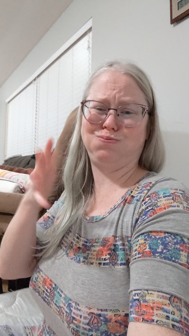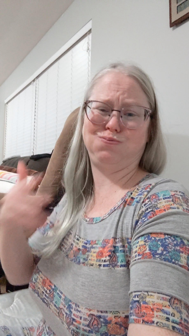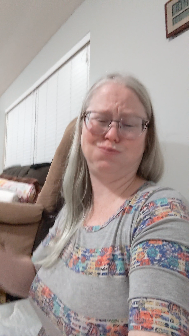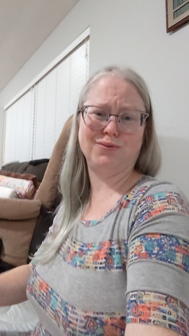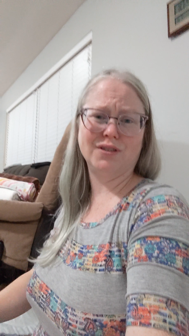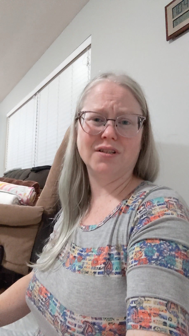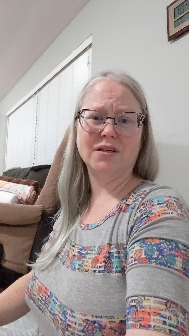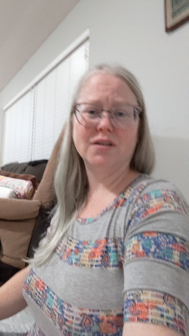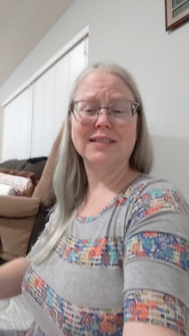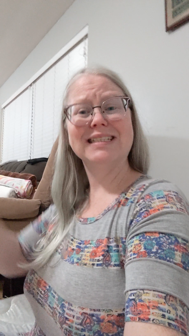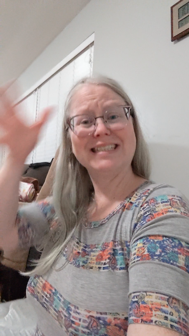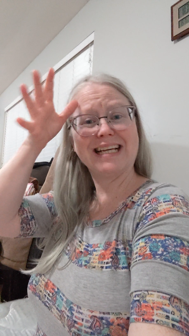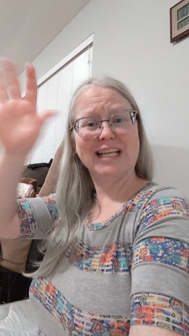deer